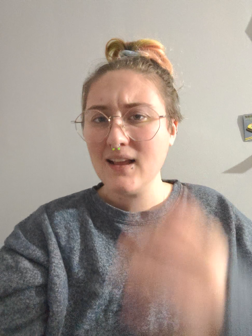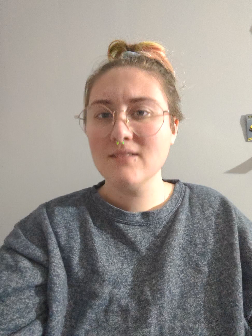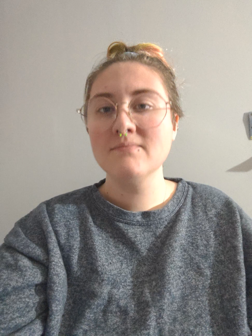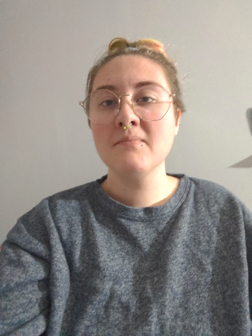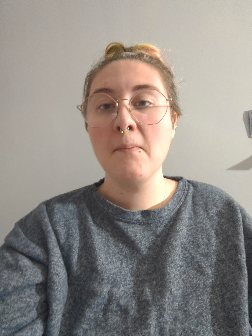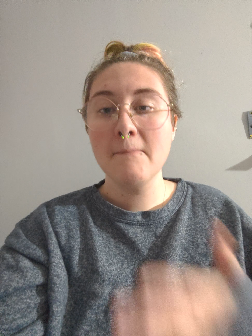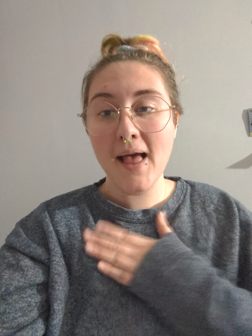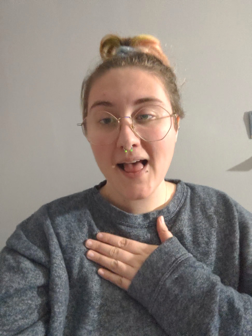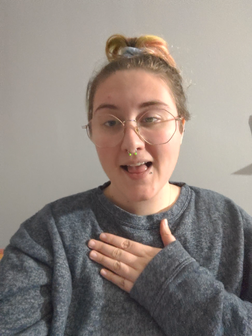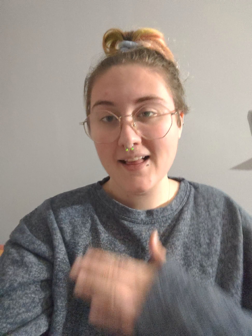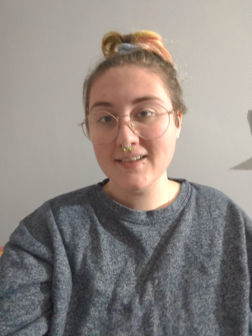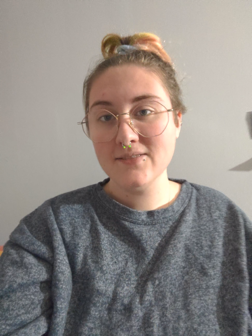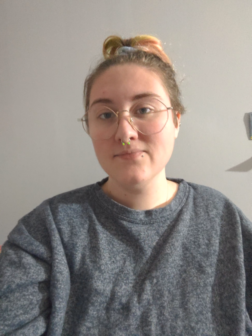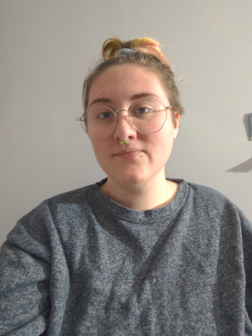my